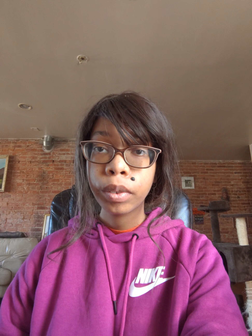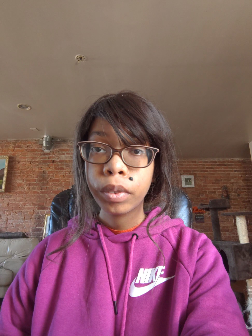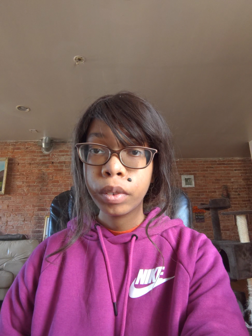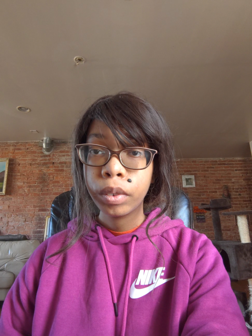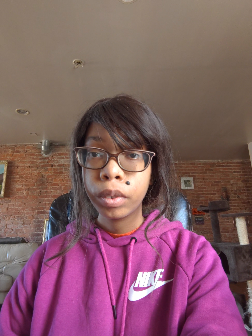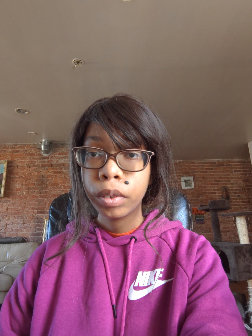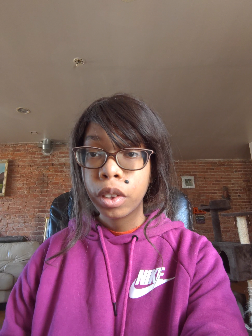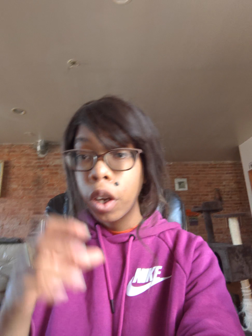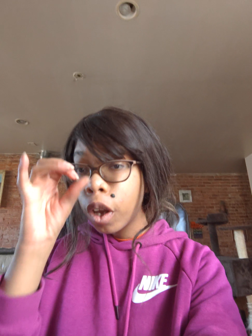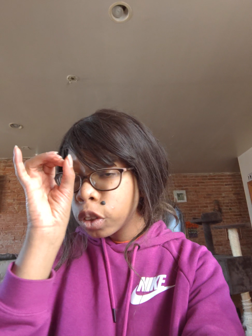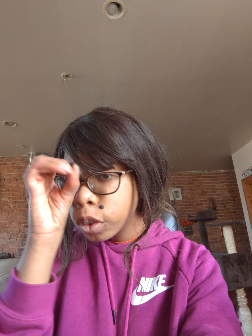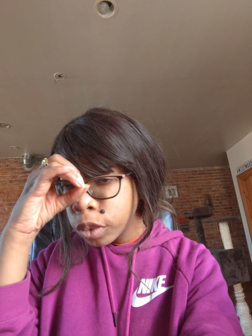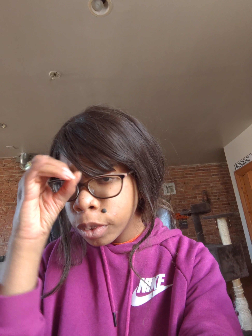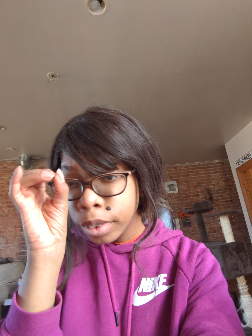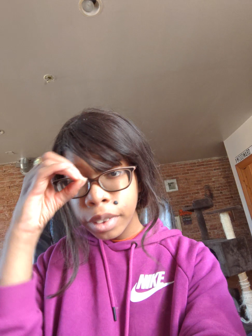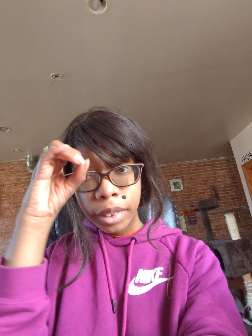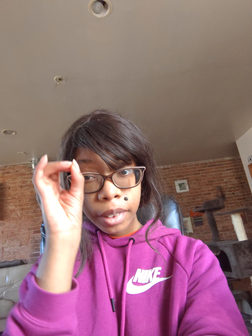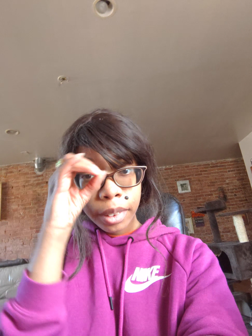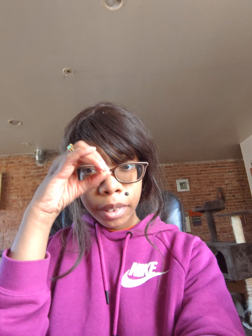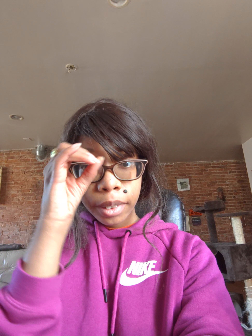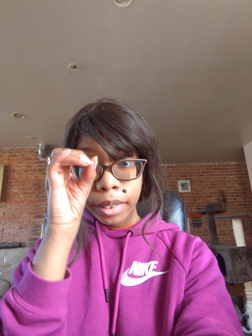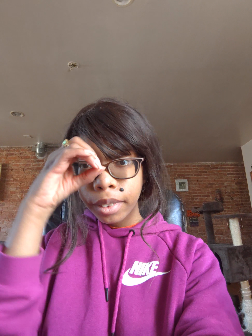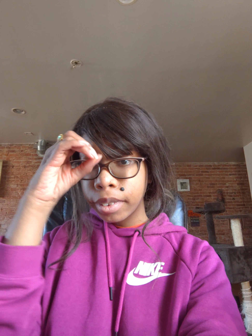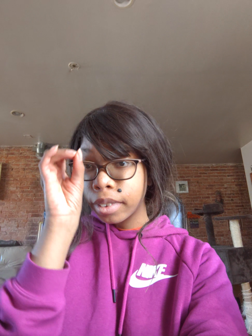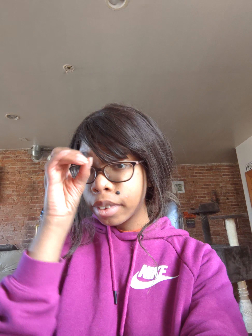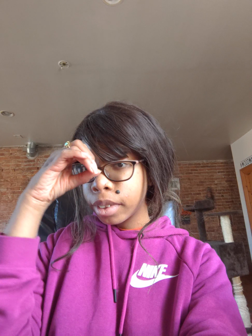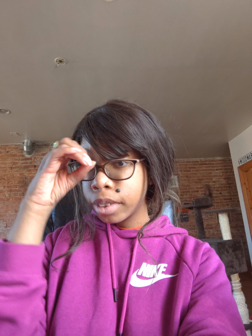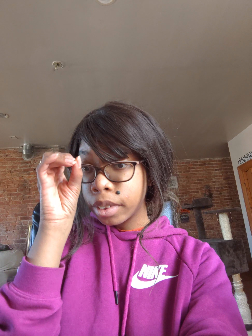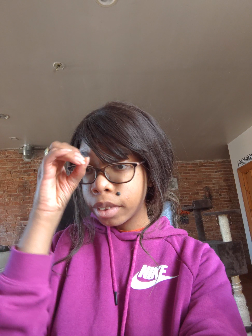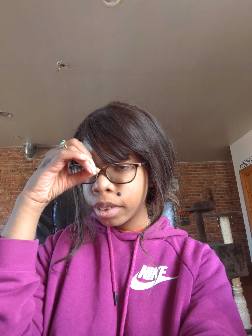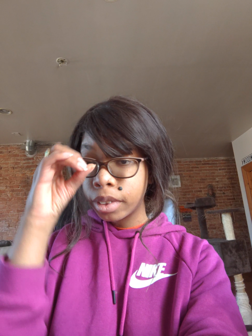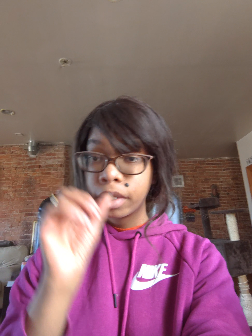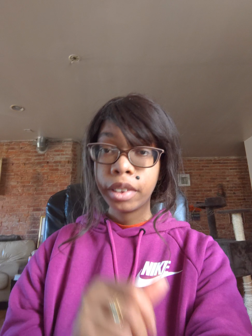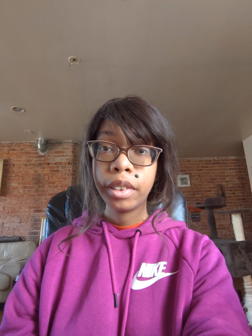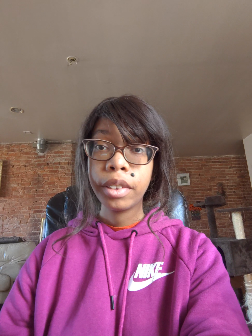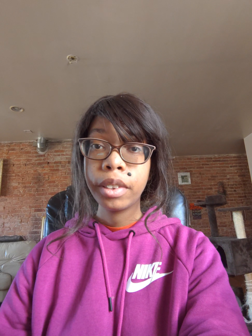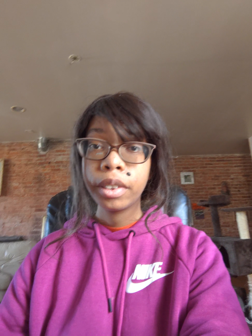owl